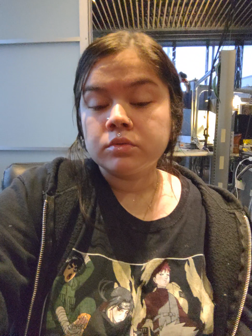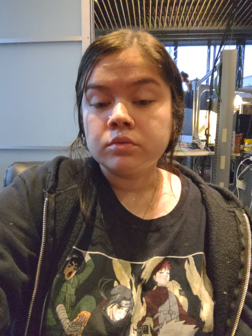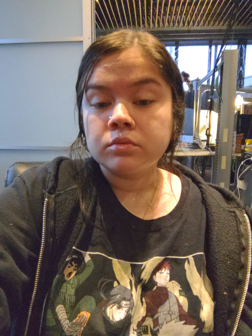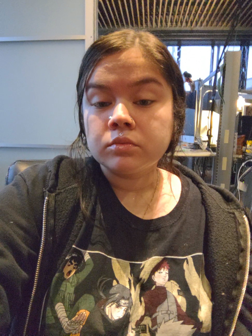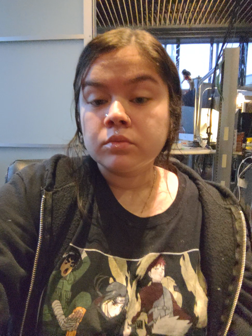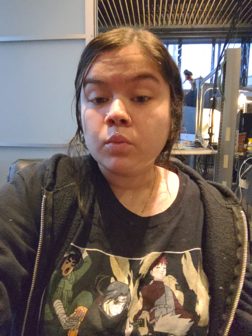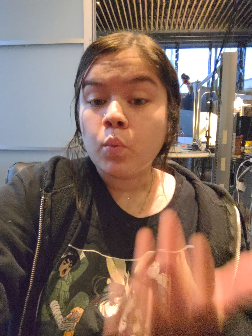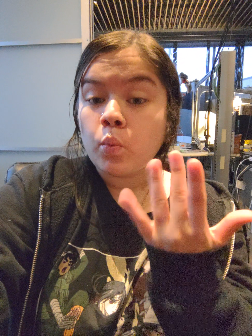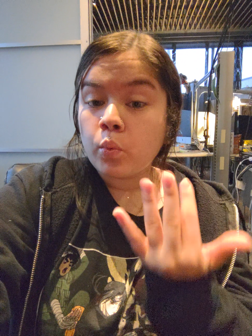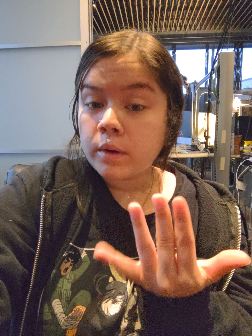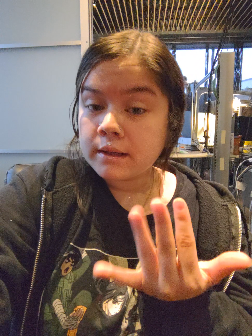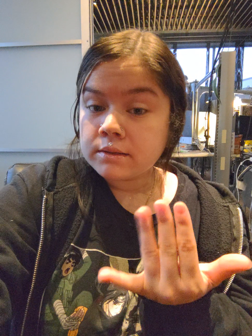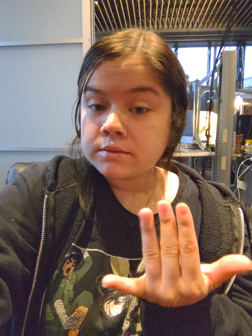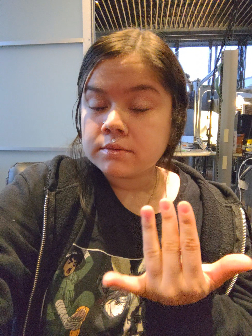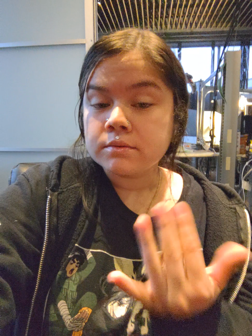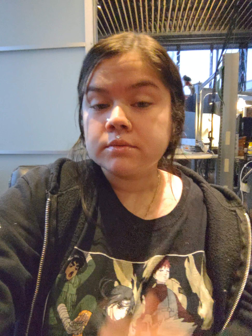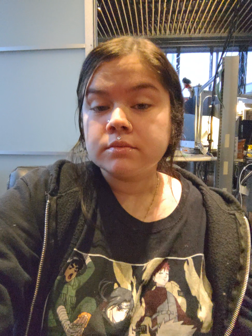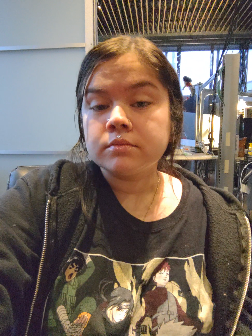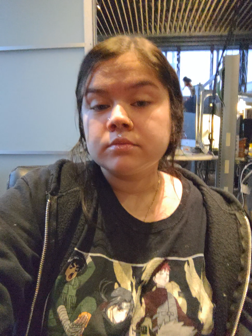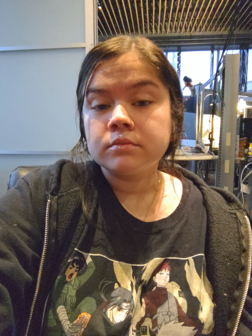wait